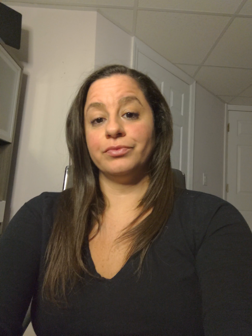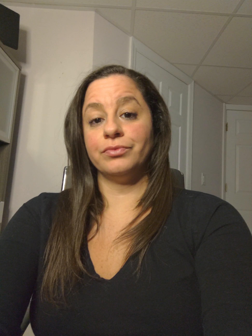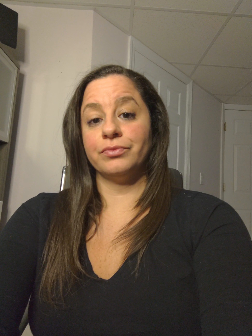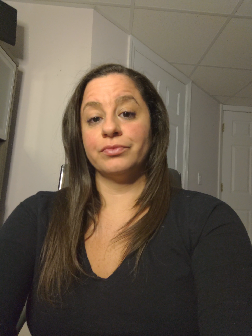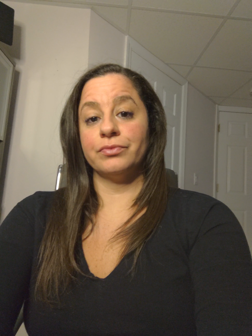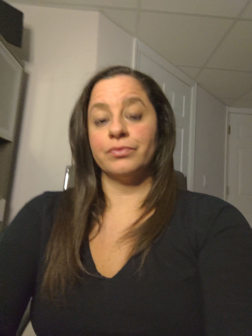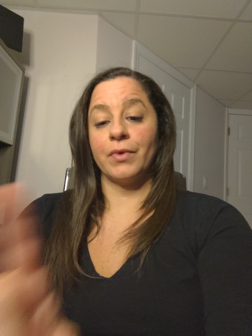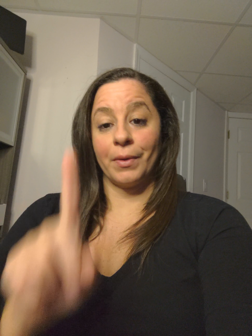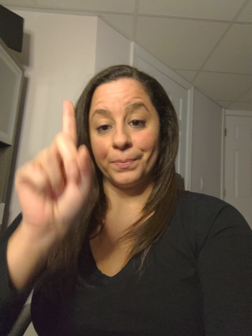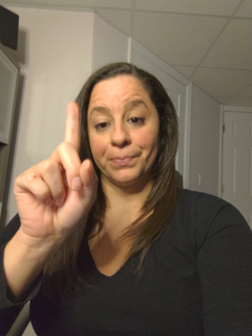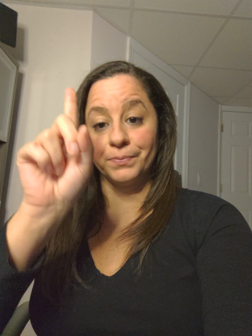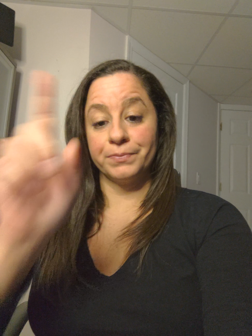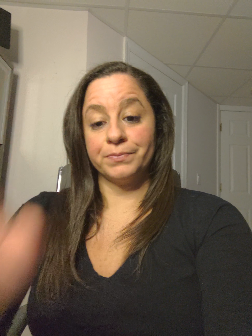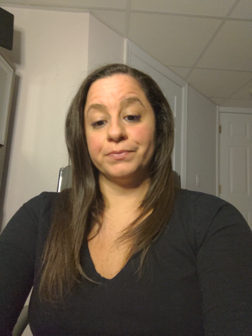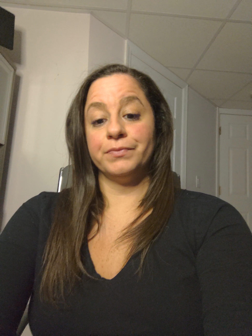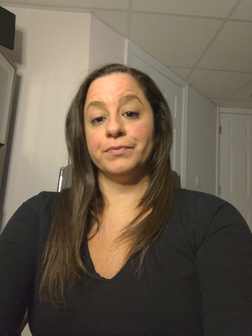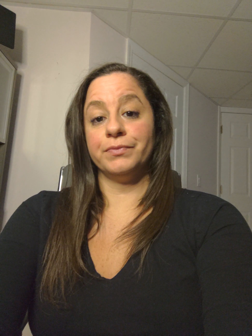up